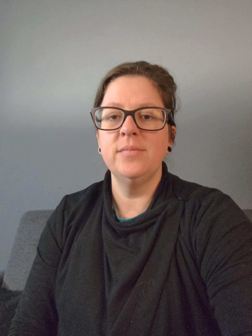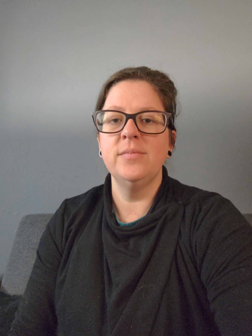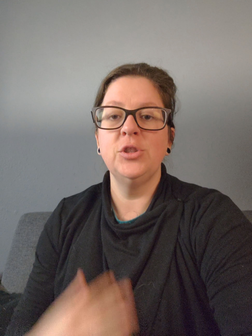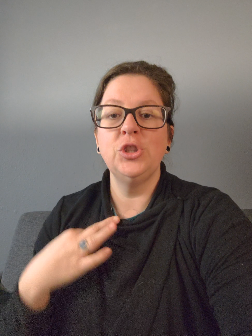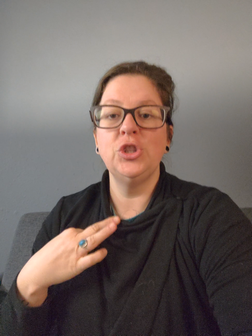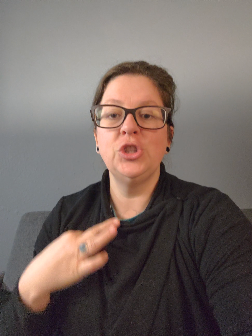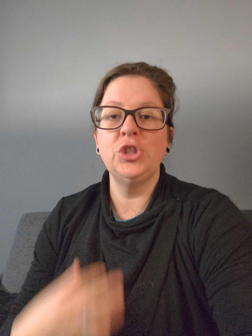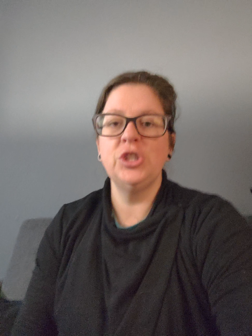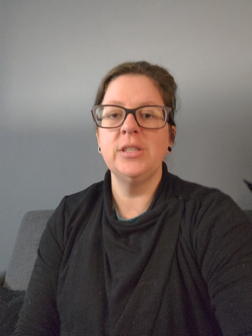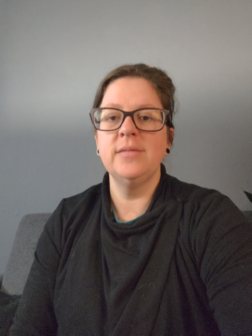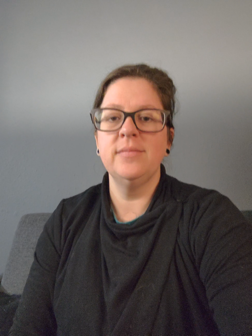shirt